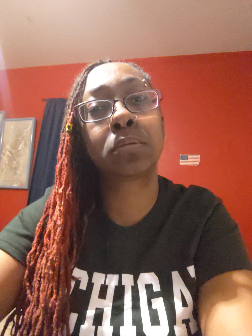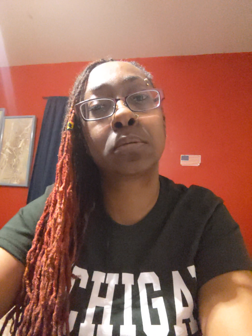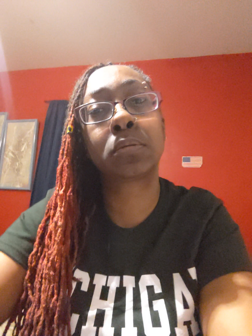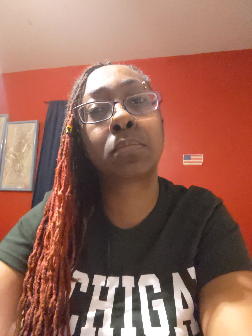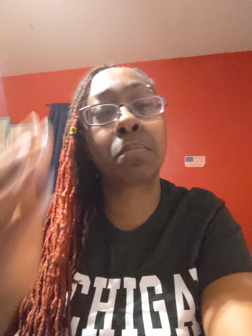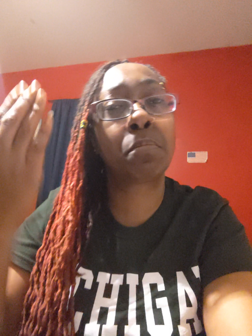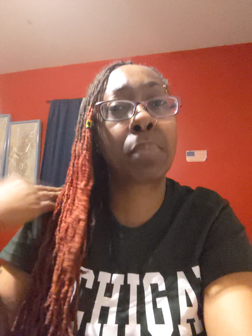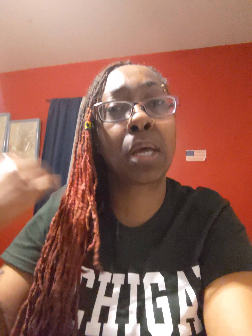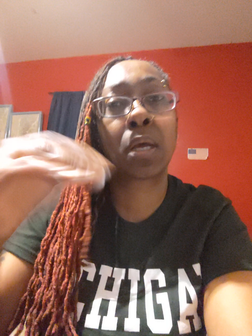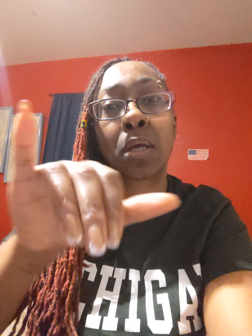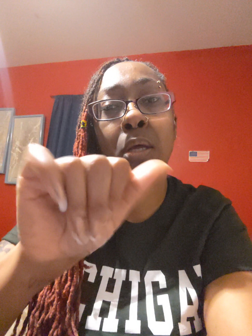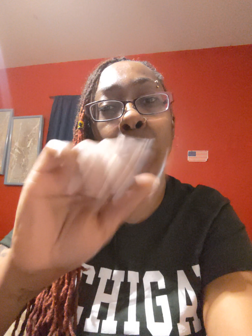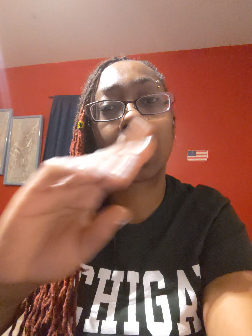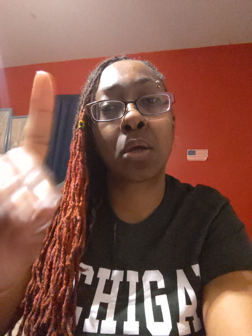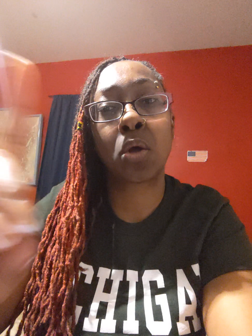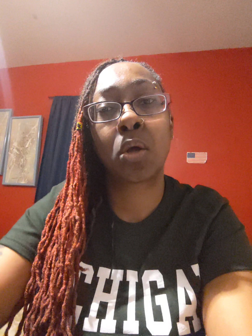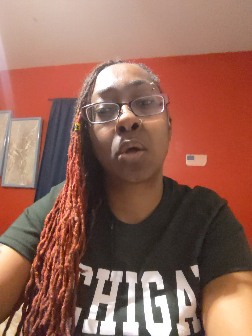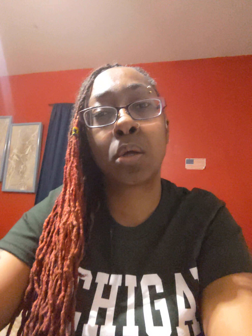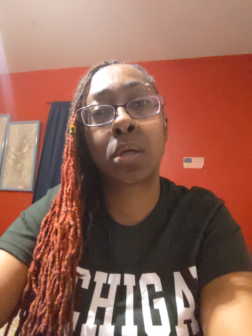backyard